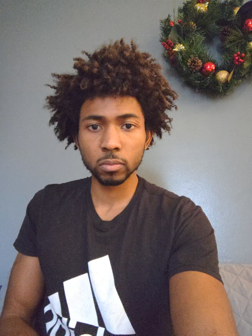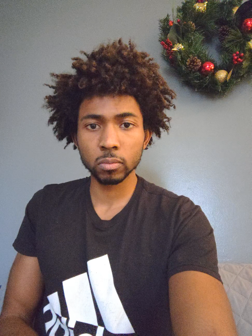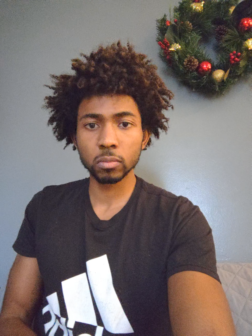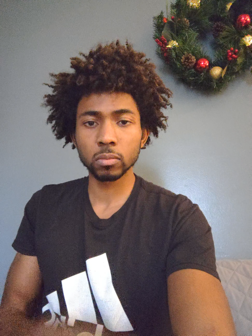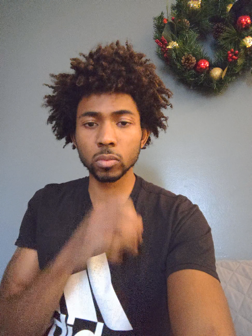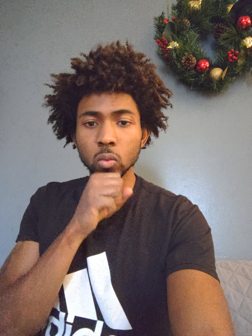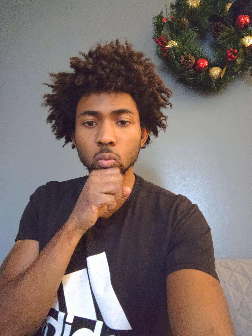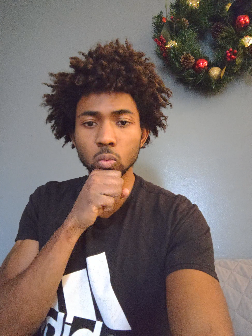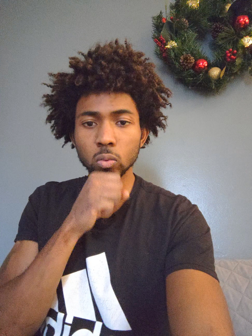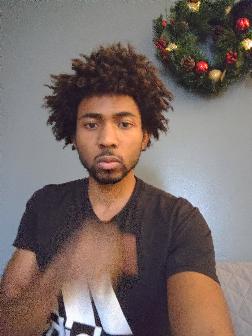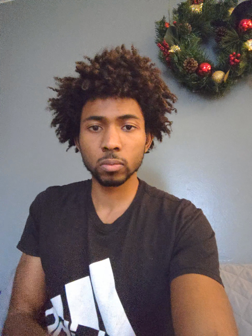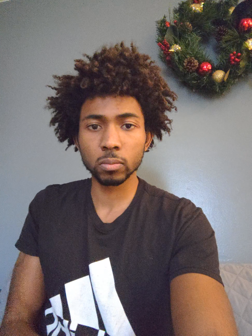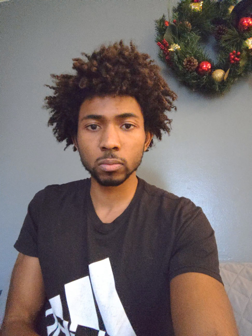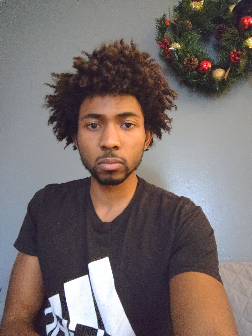orange